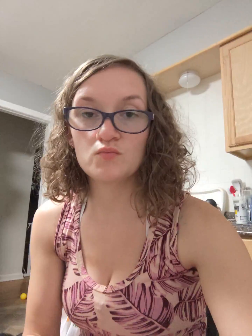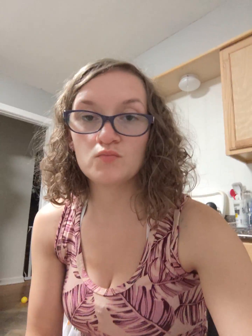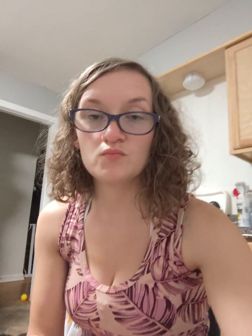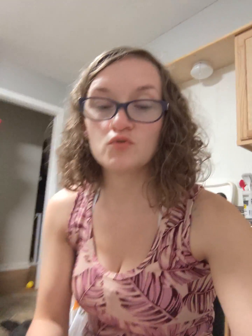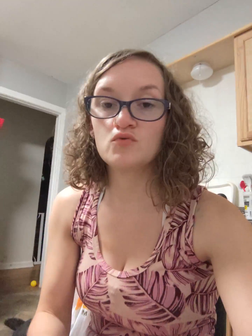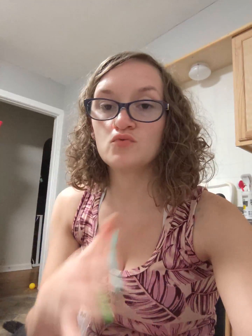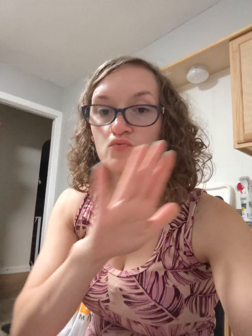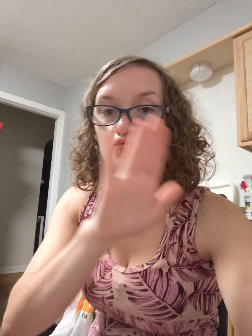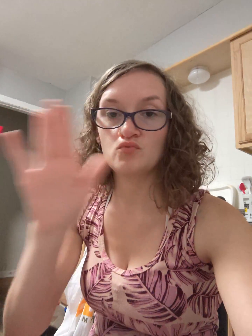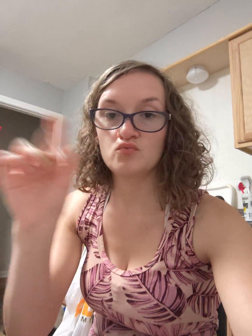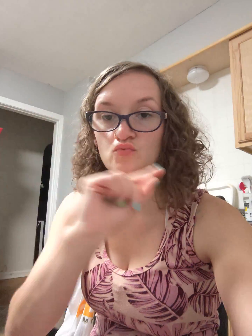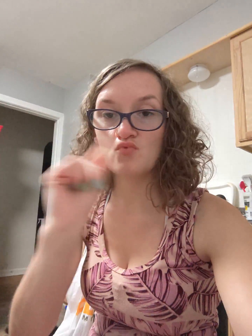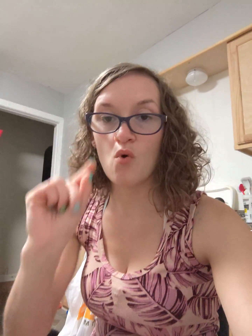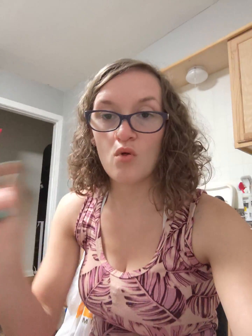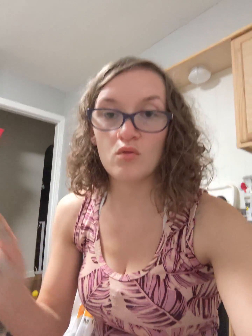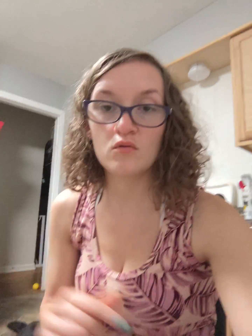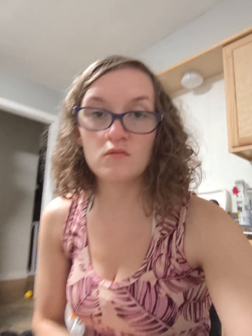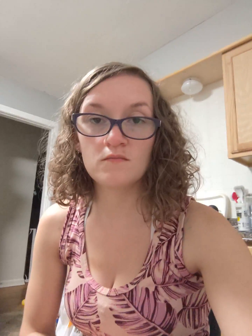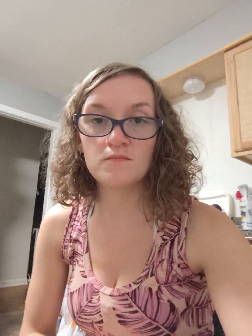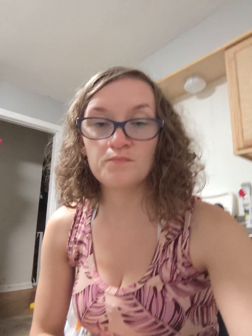chalk